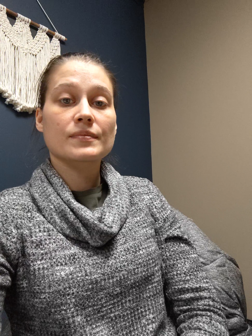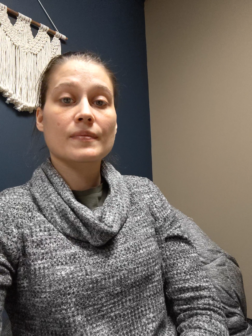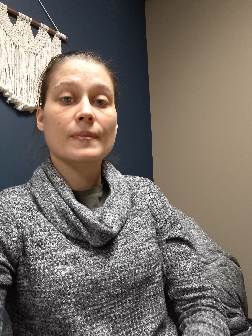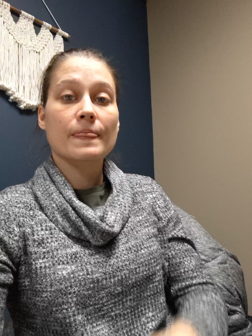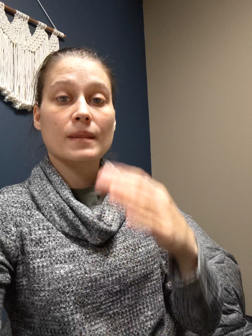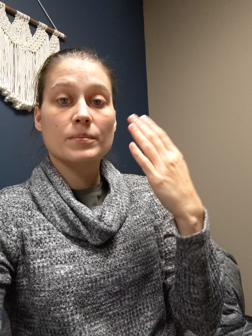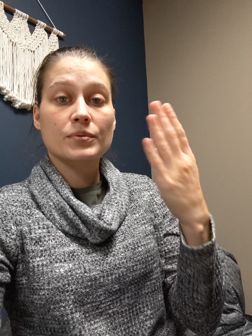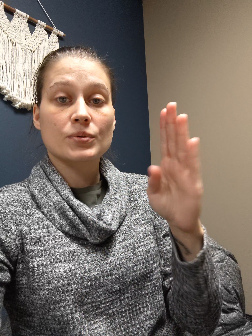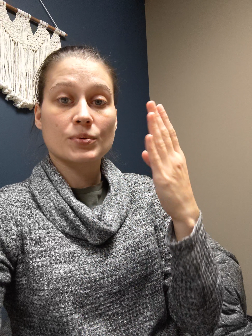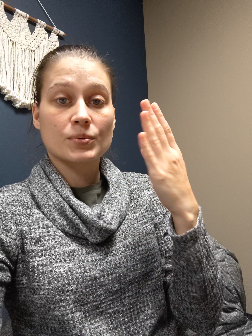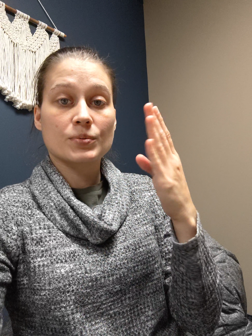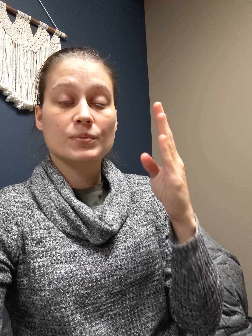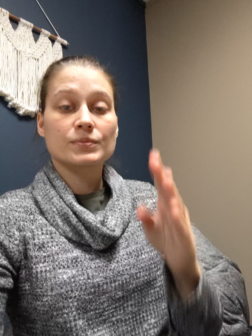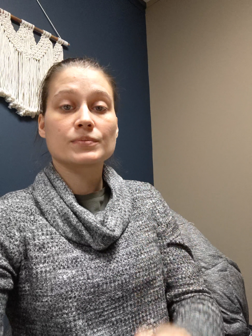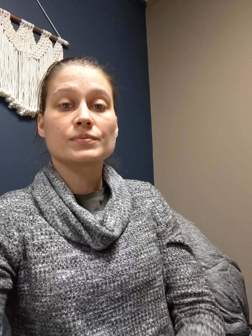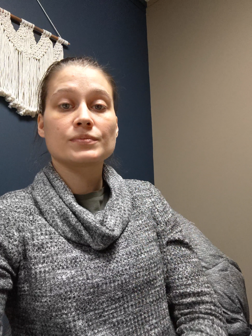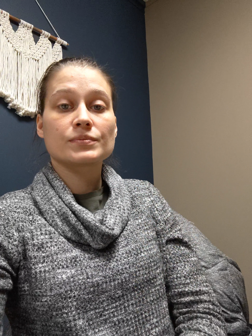blue